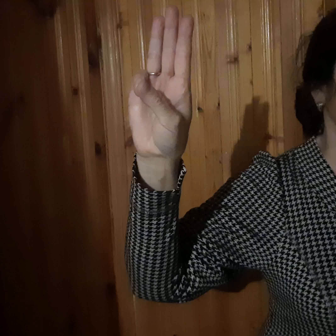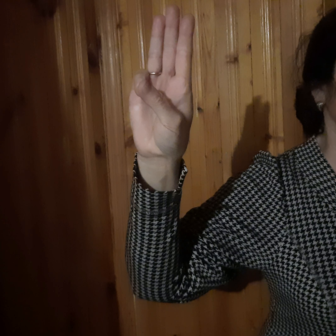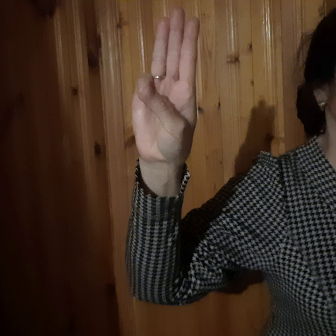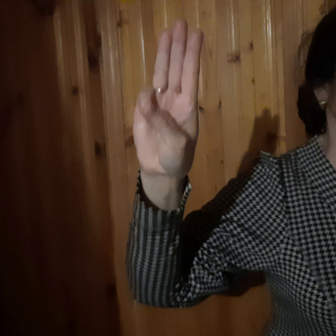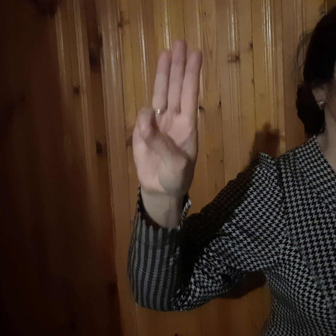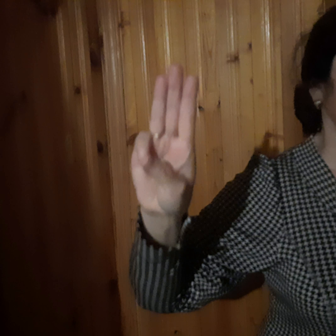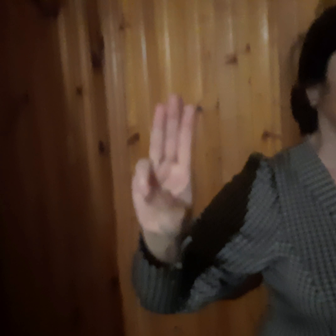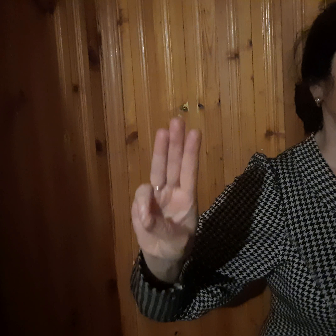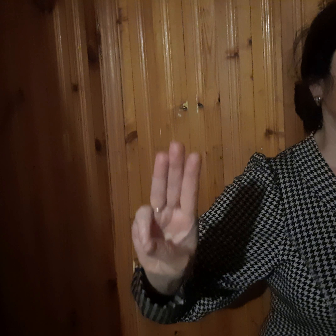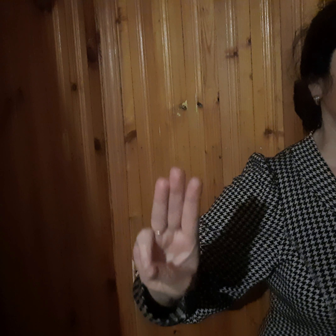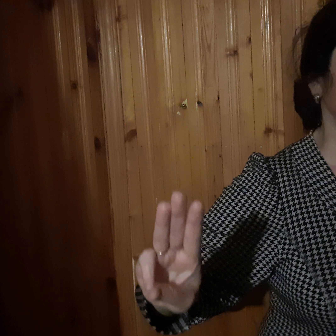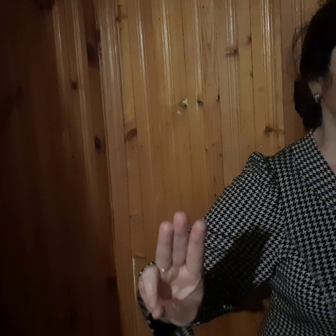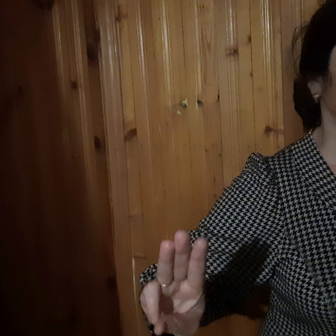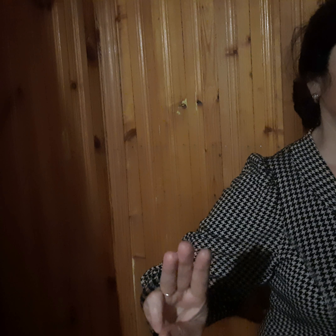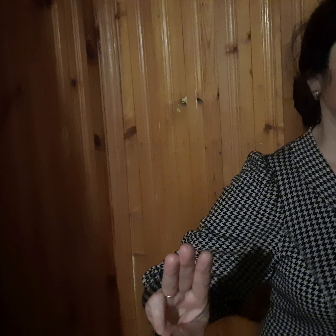Щ